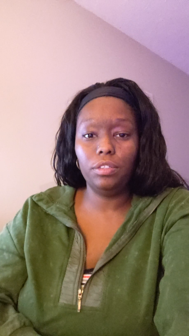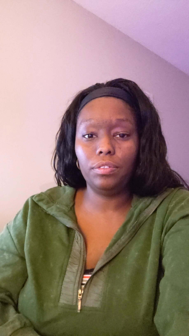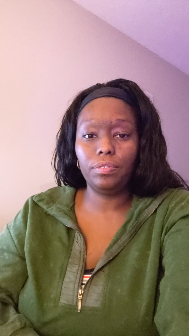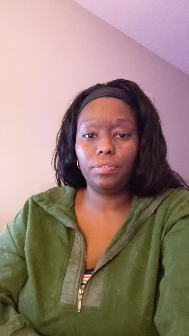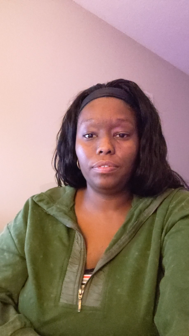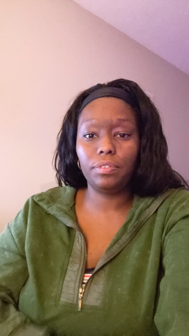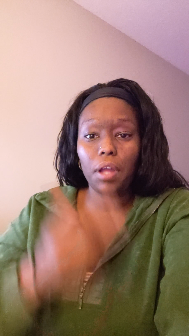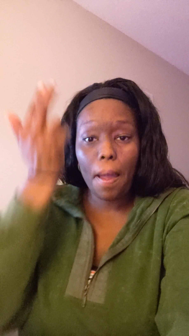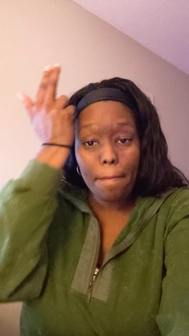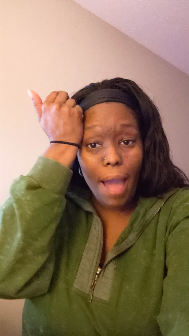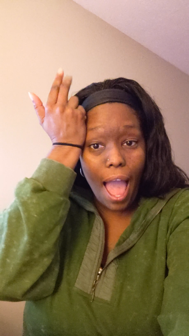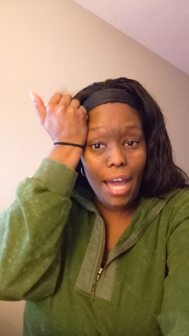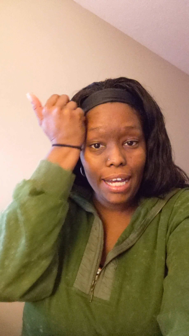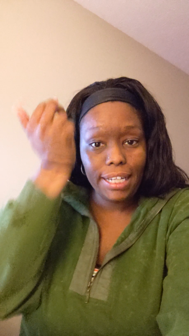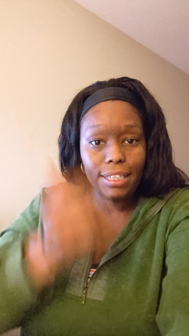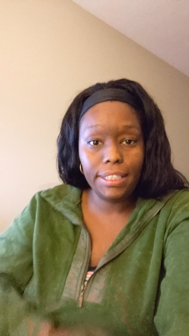bunny